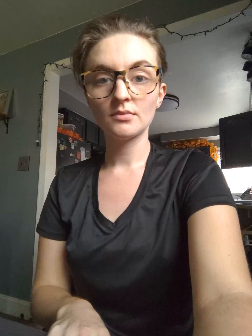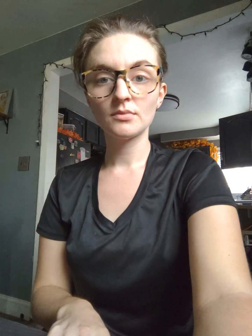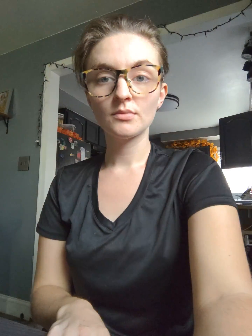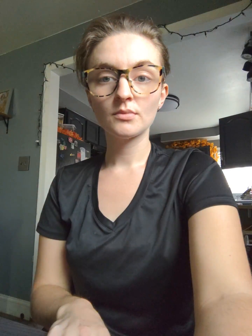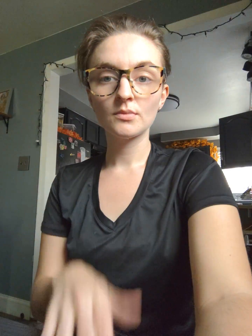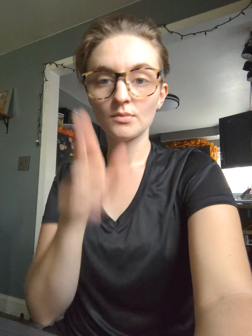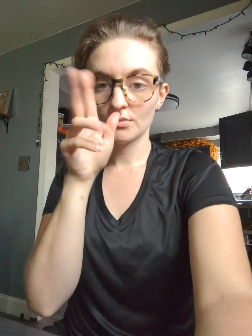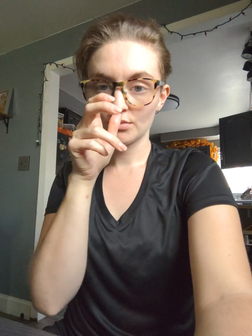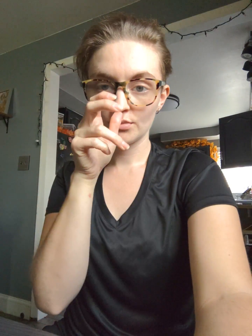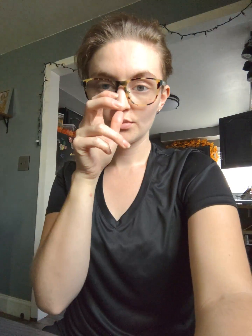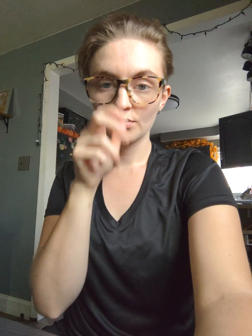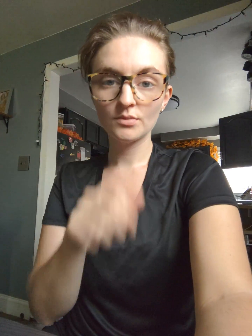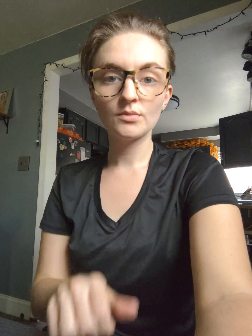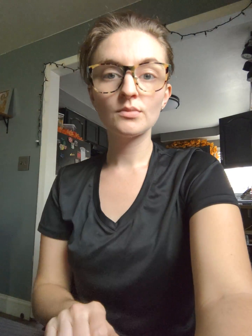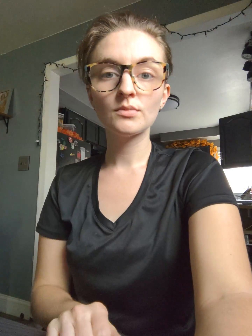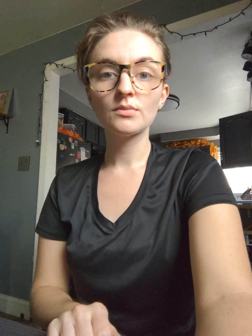ant